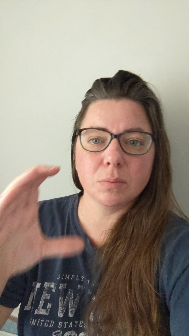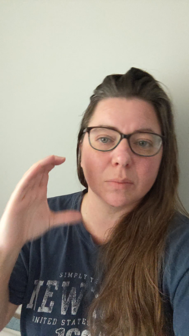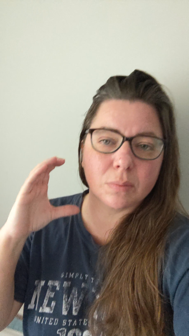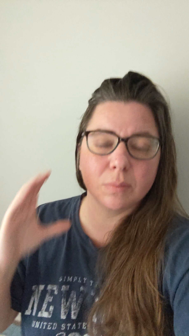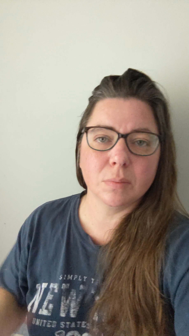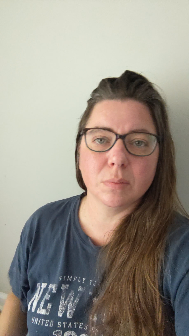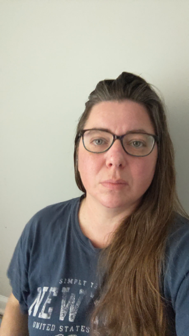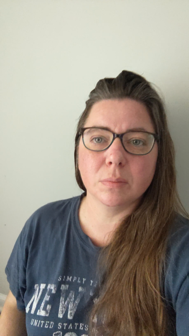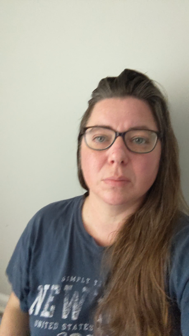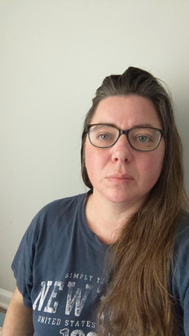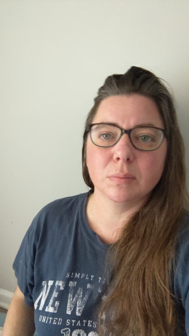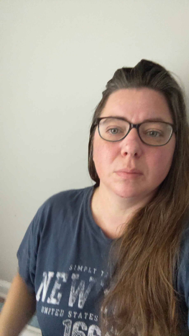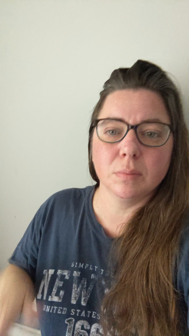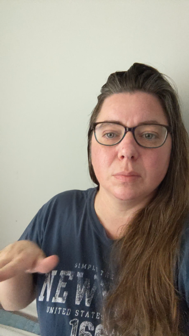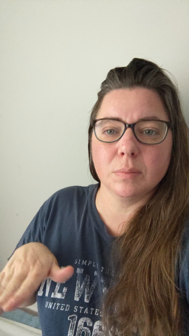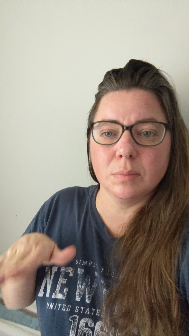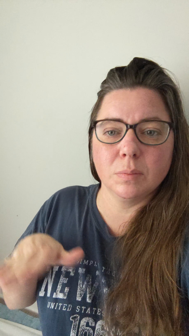penguin